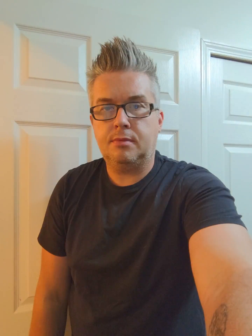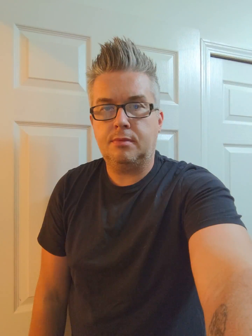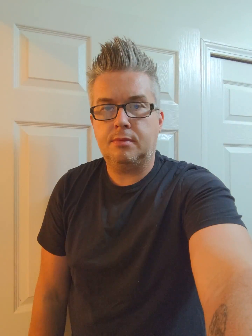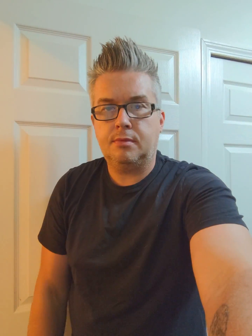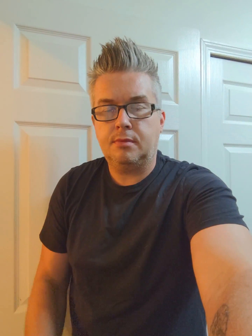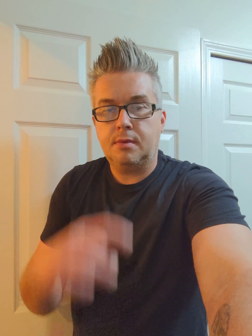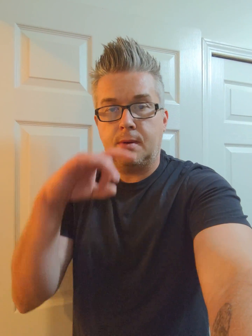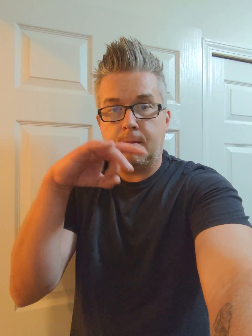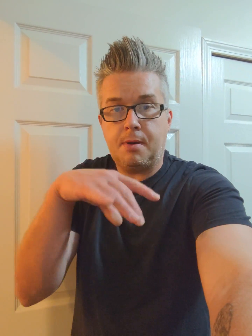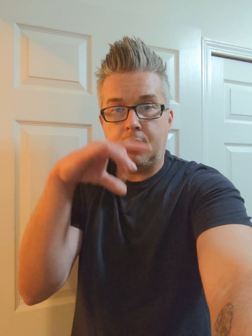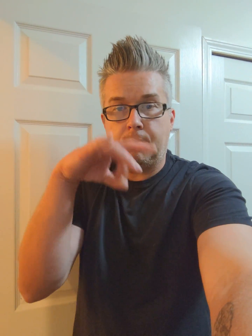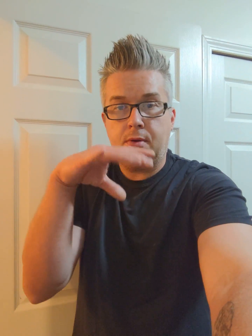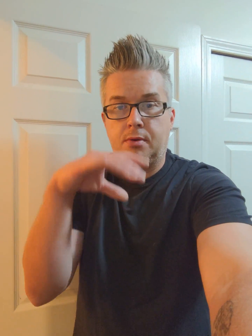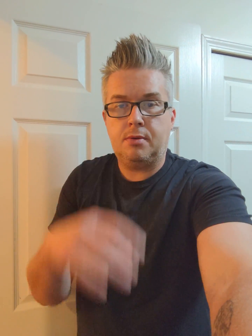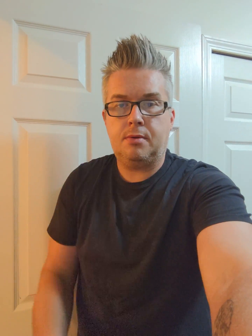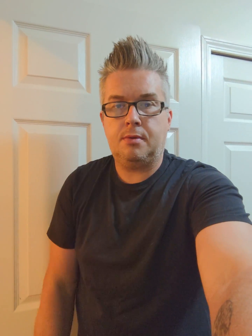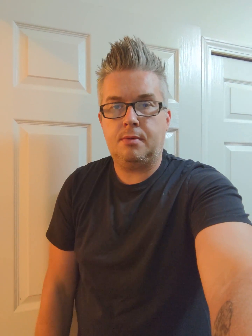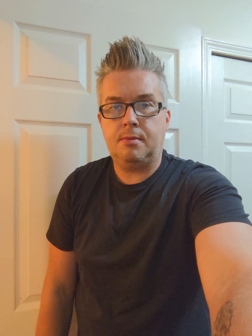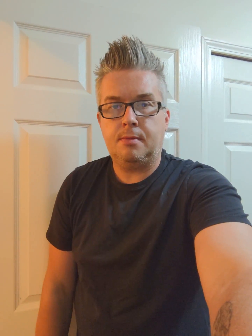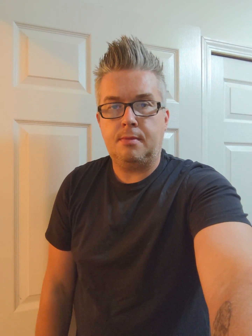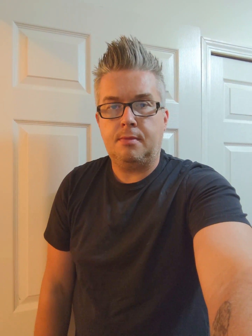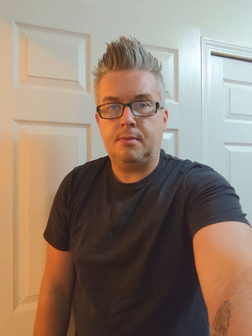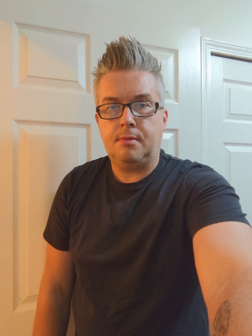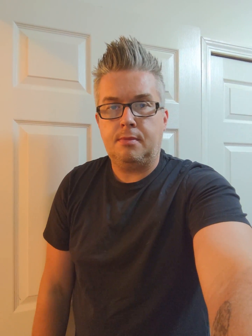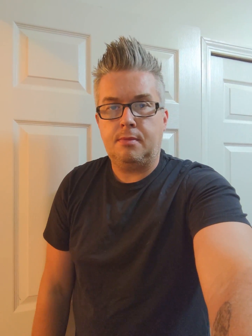pumpkin